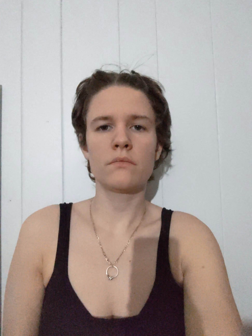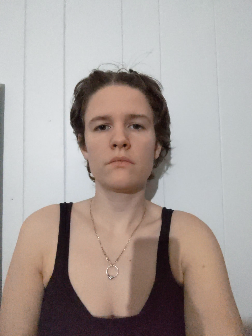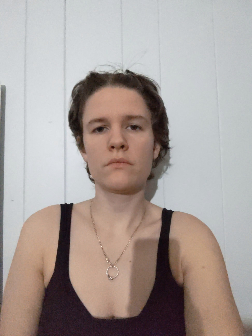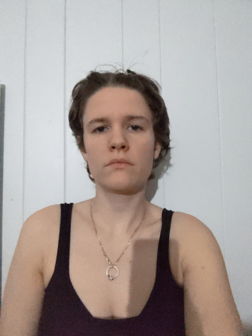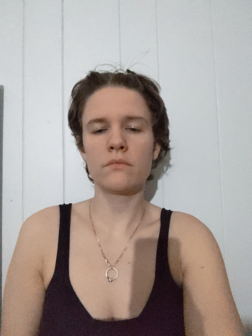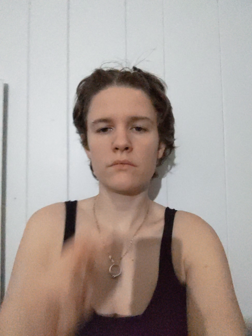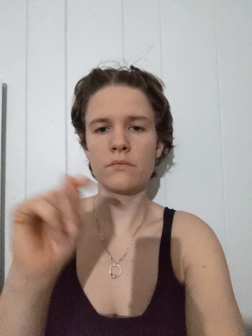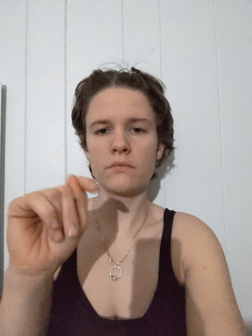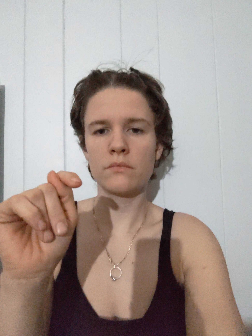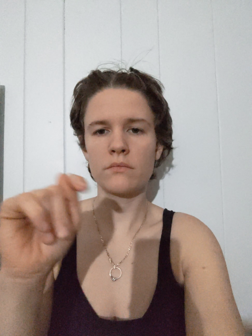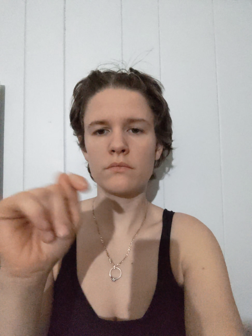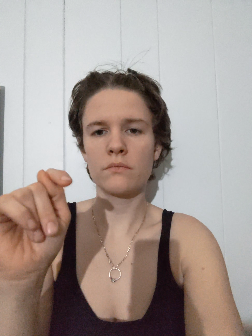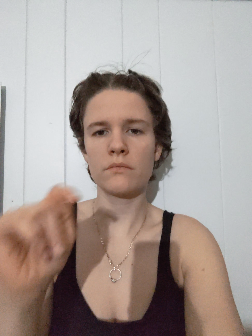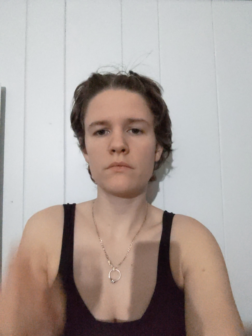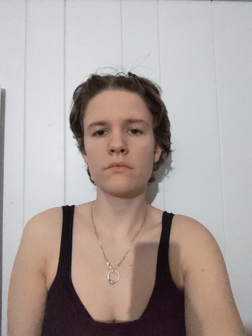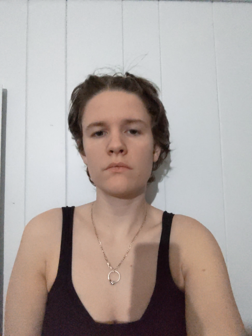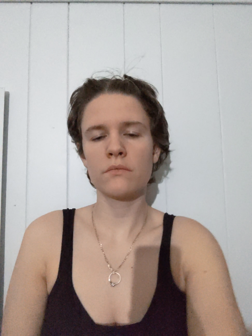potty